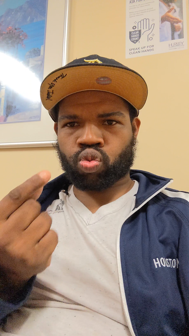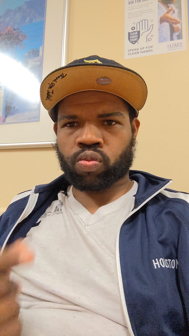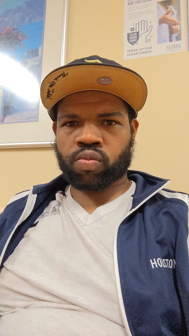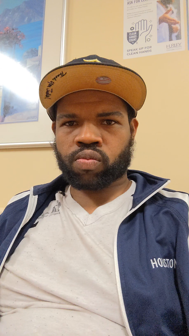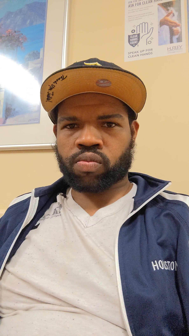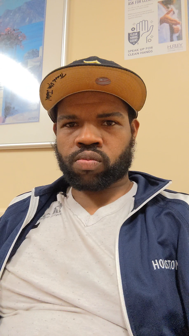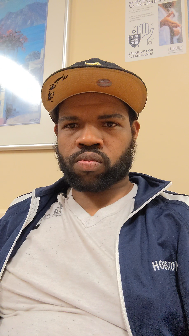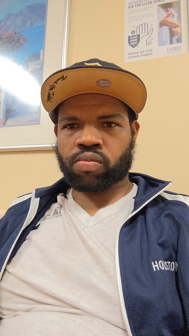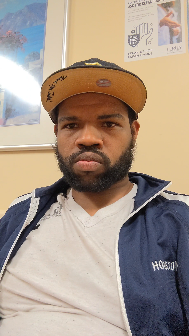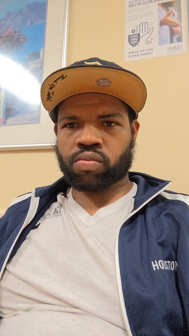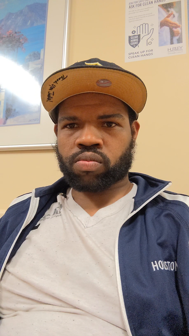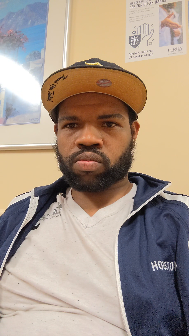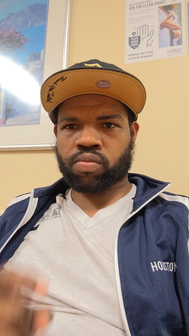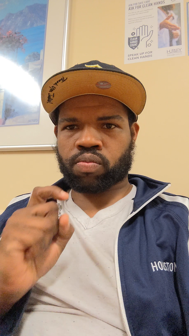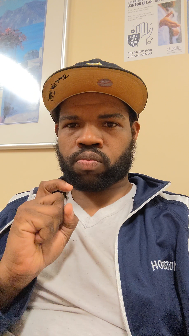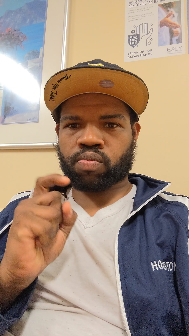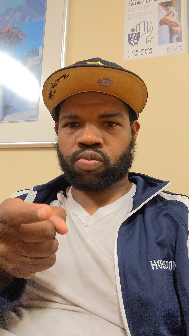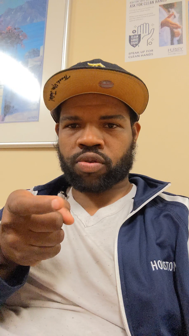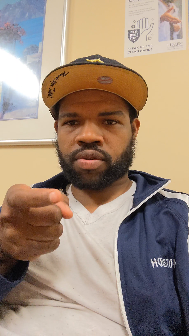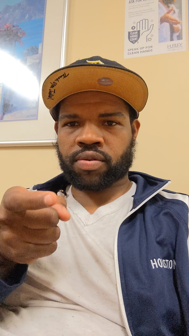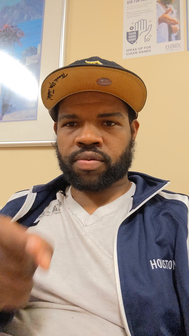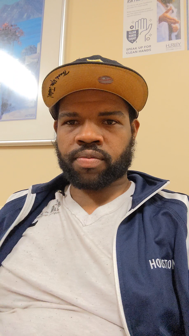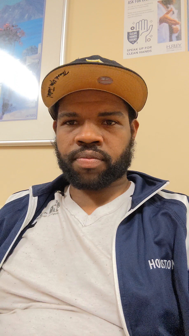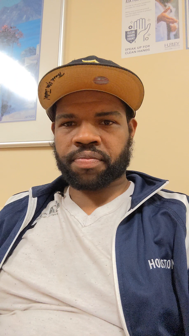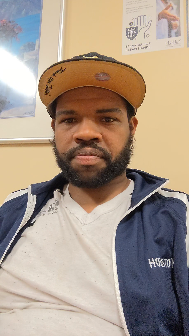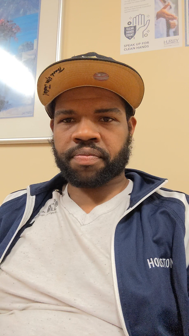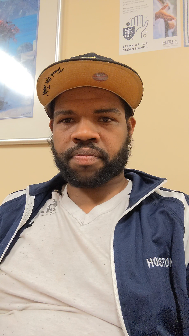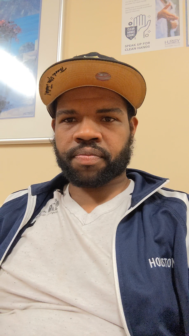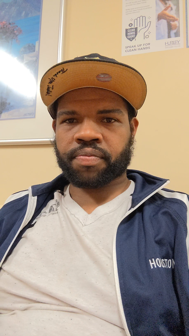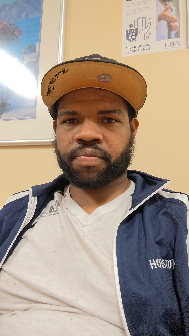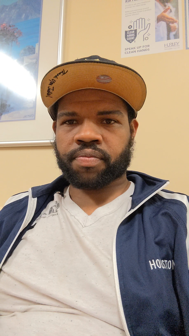present